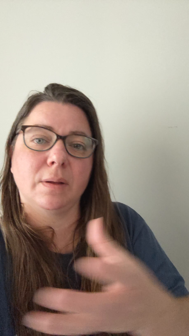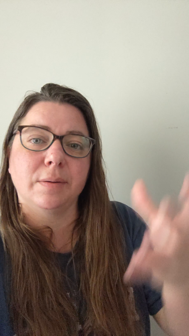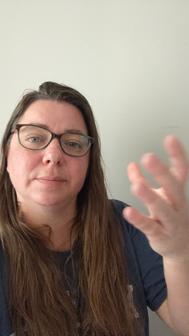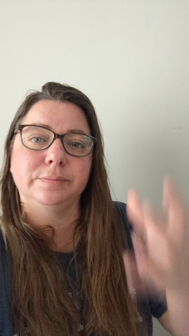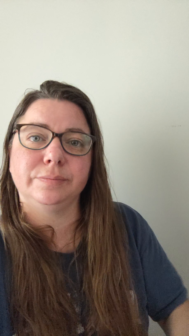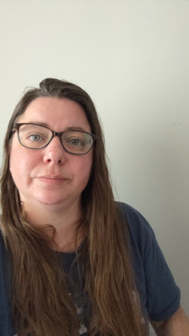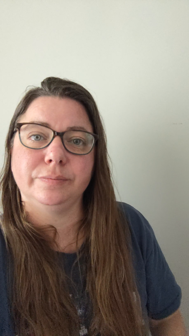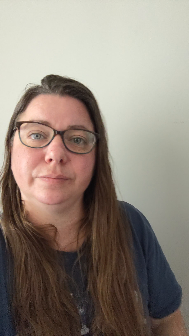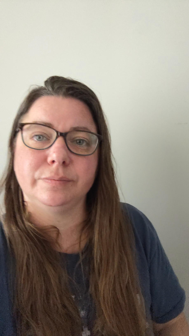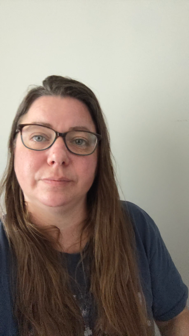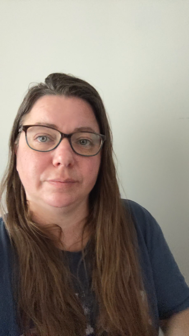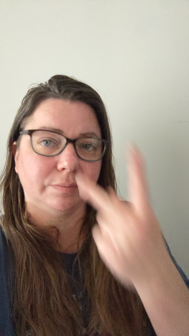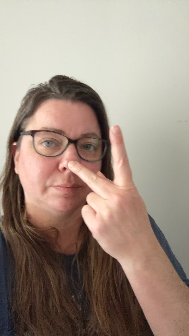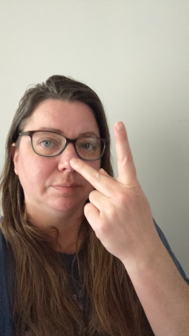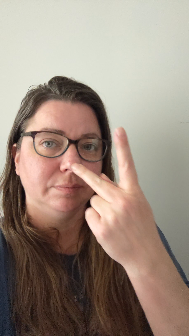penis